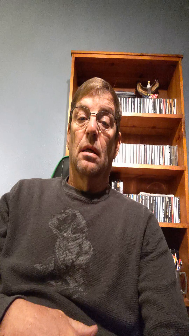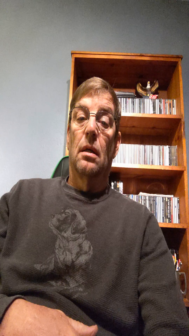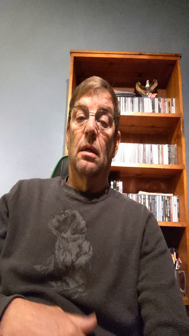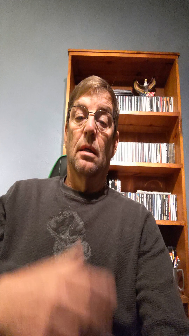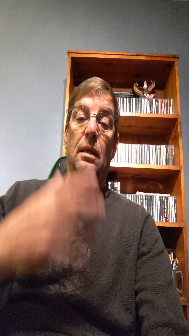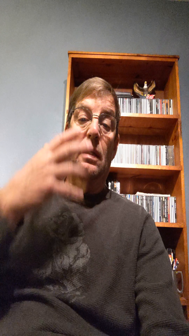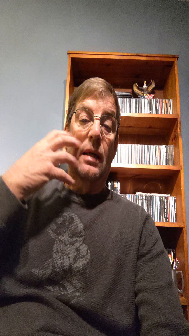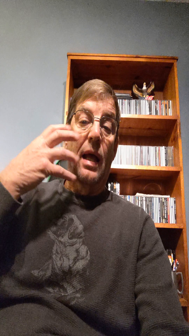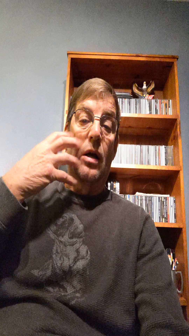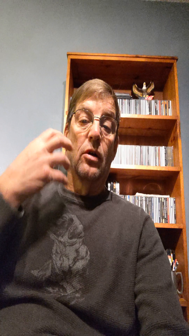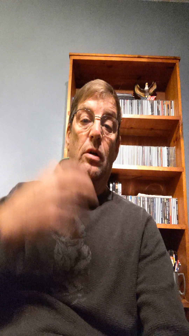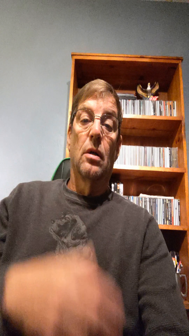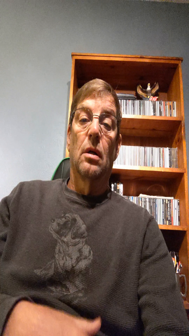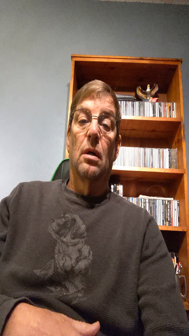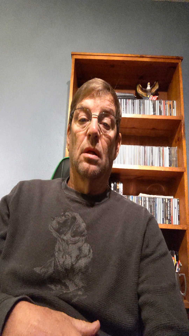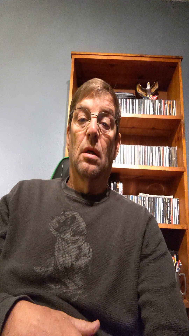tiger